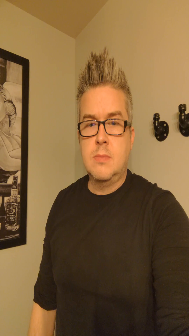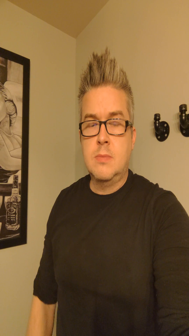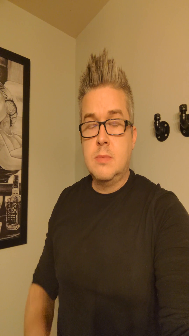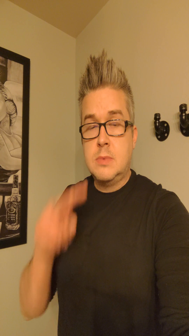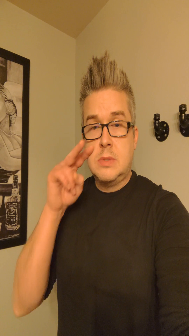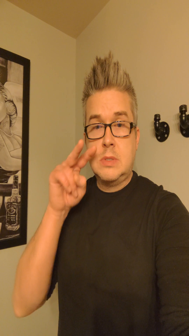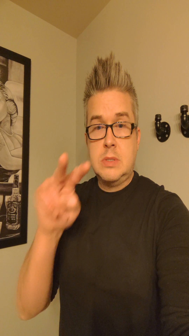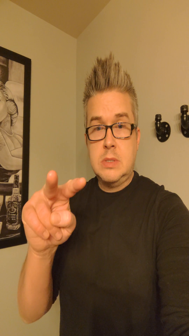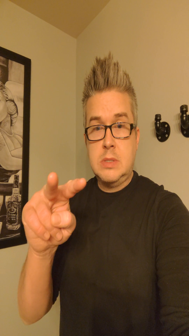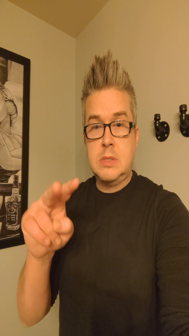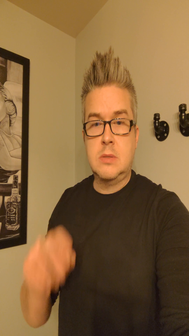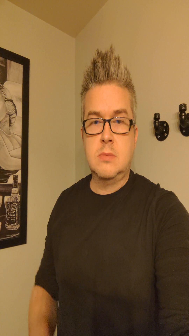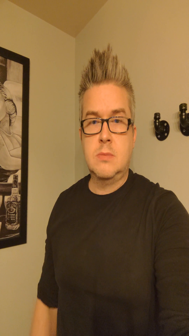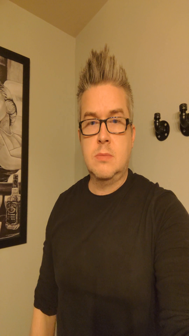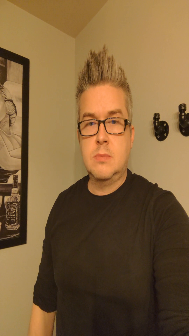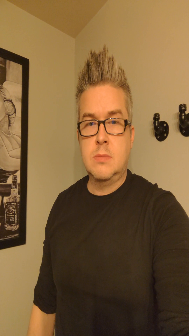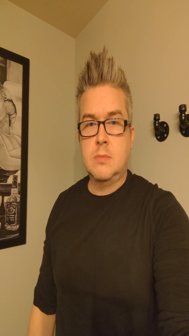see